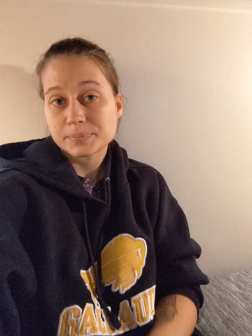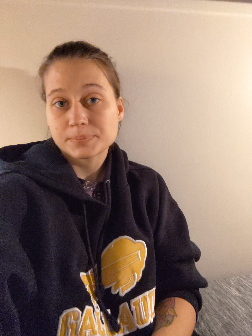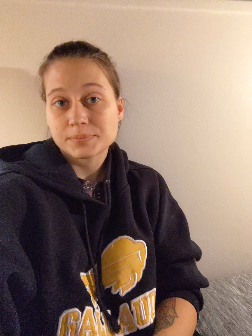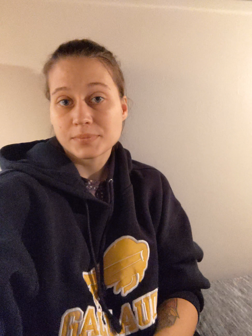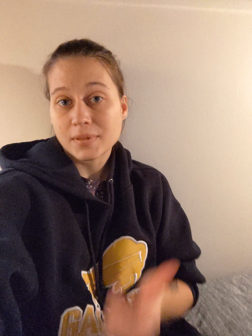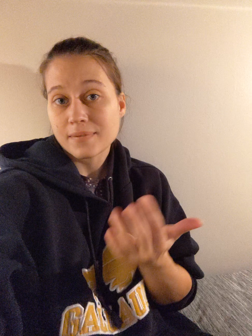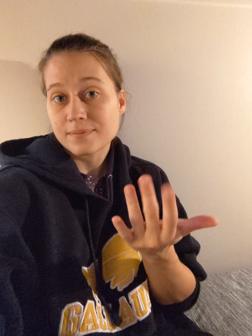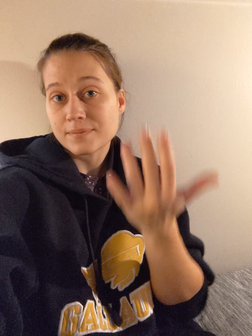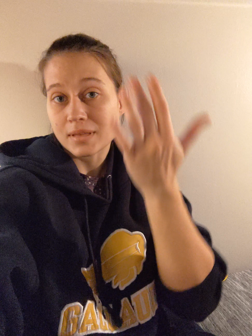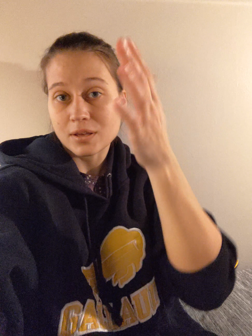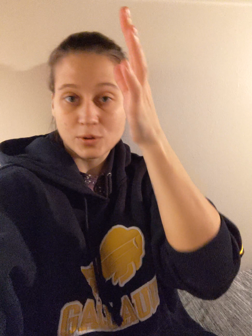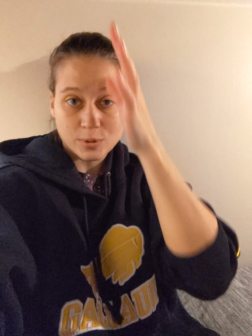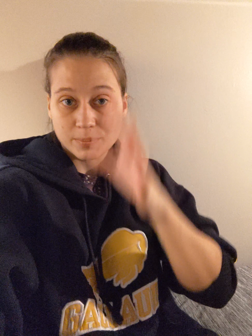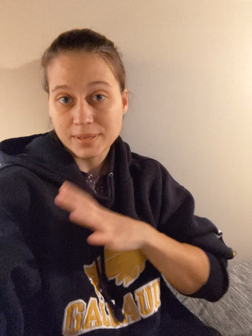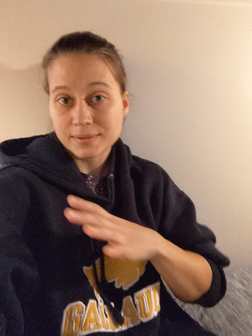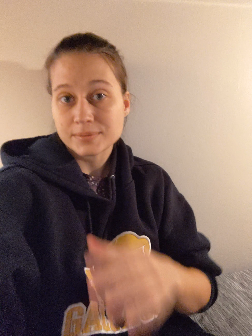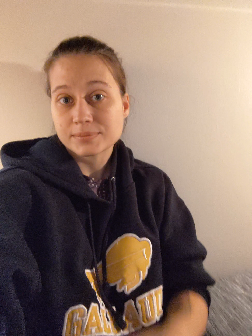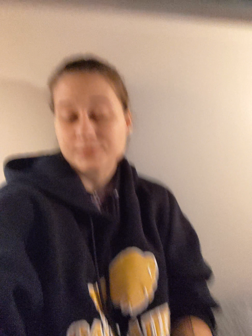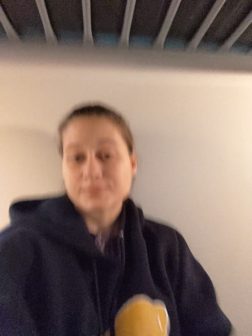fireman